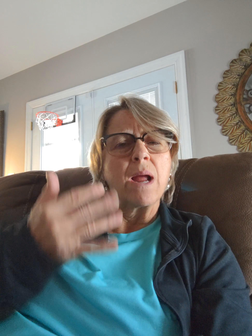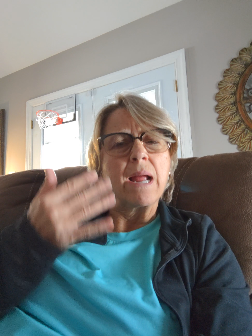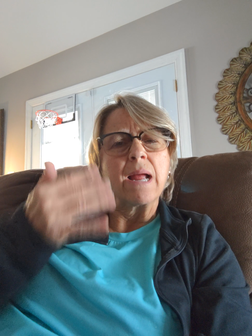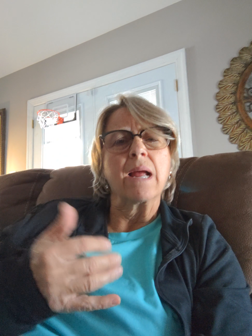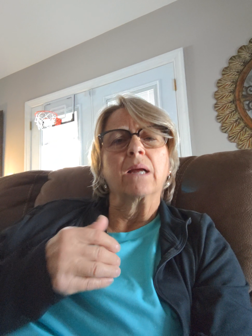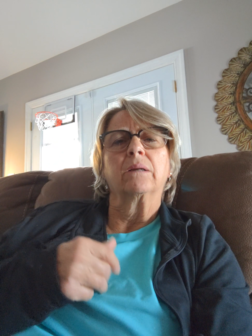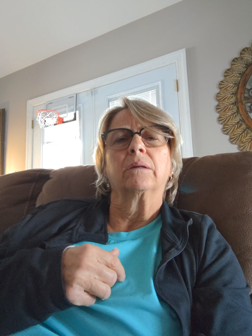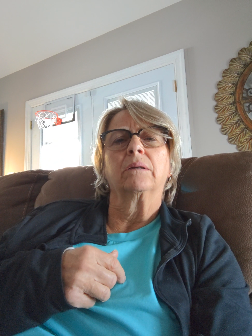wait